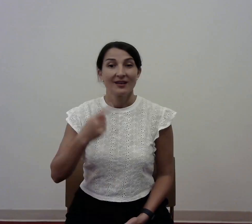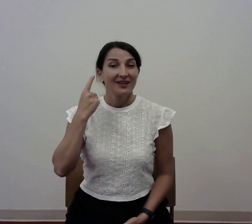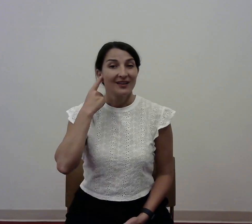eşitmə